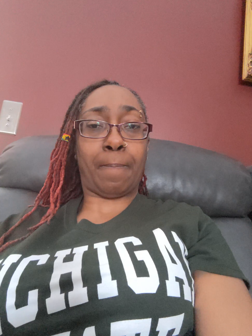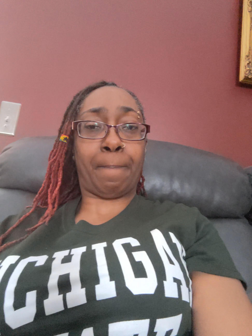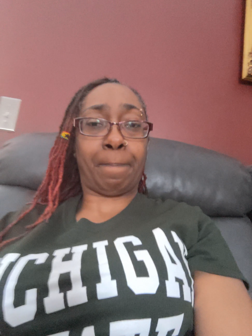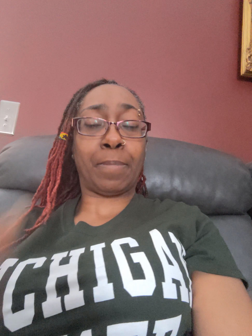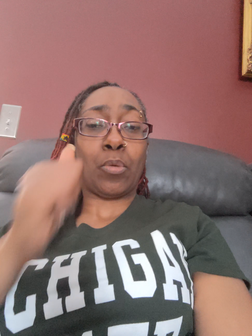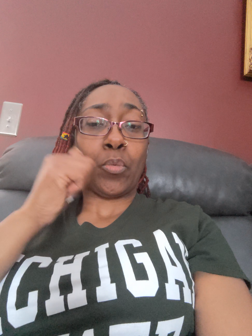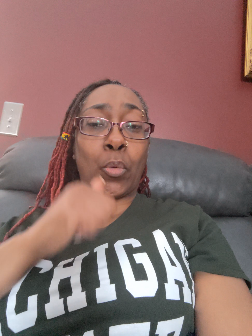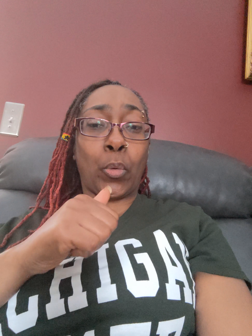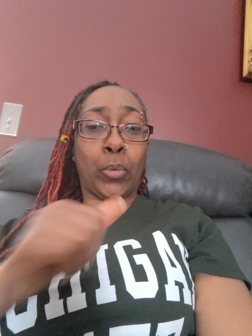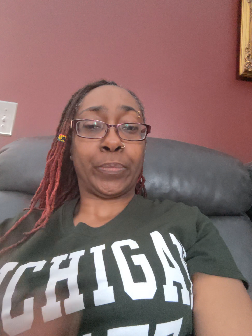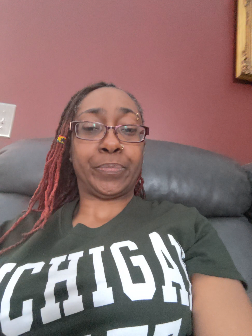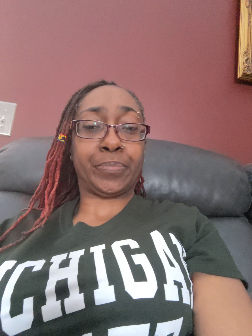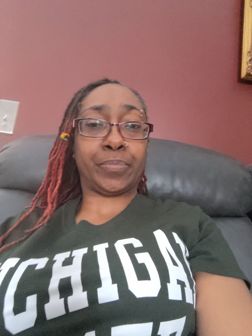girl